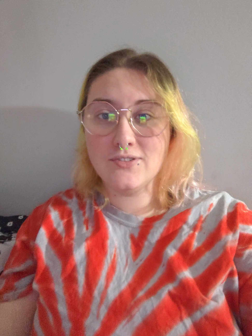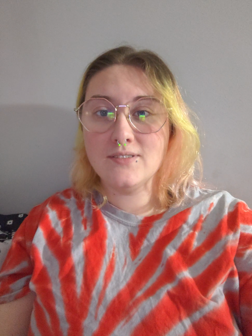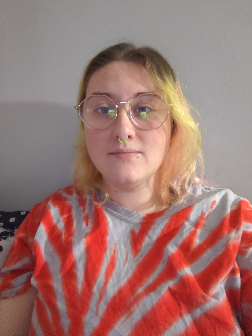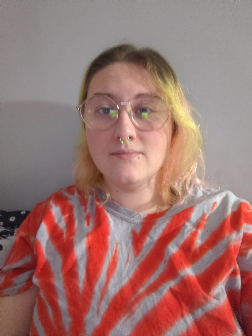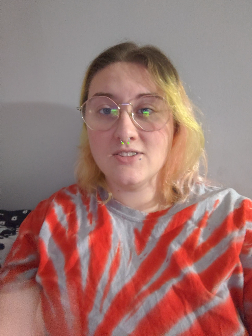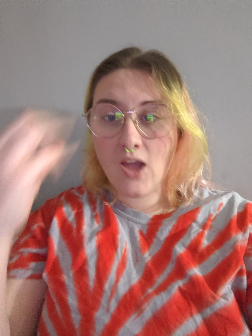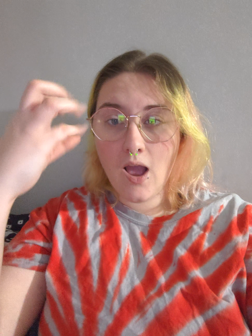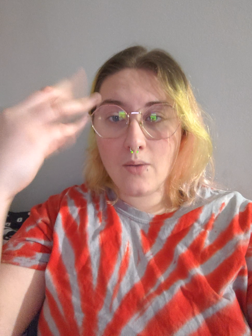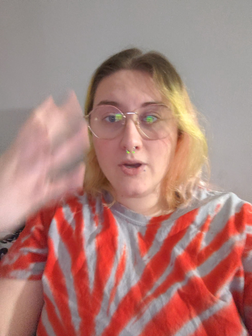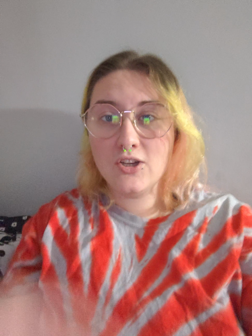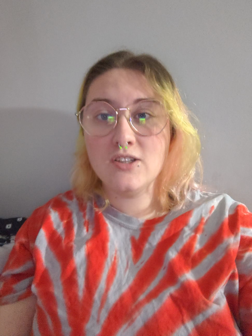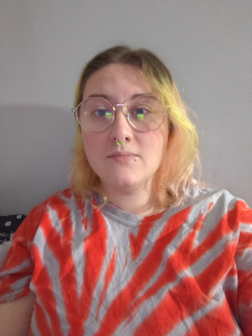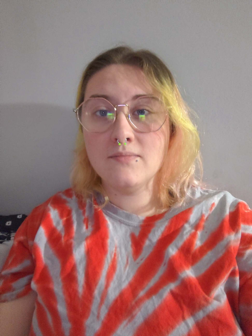shower